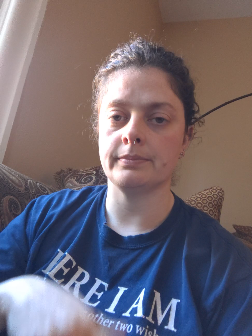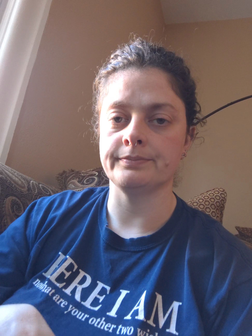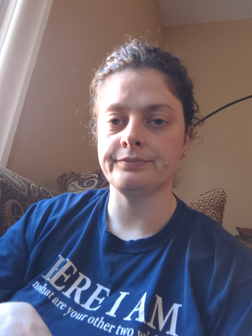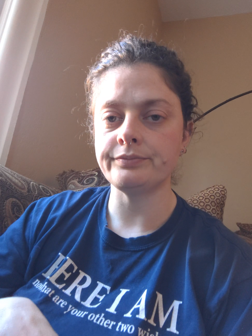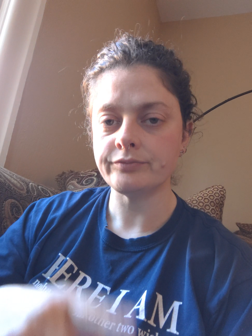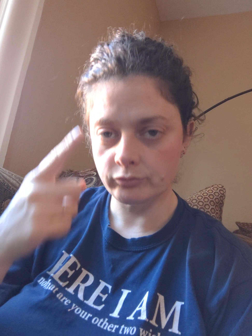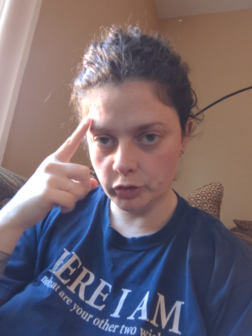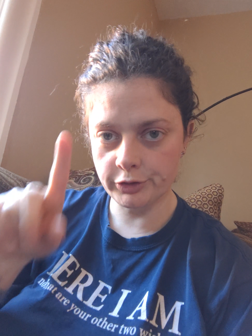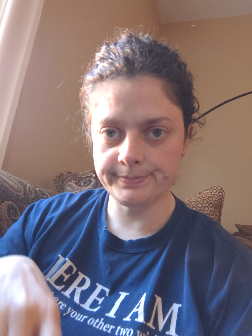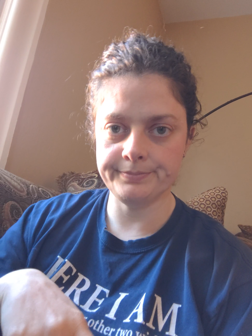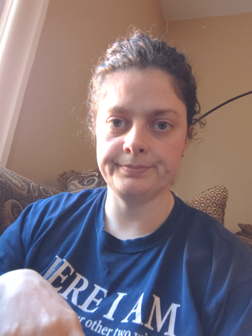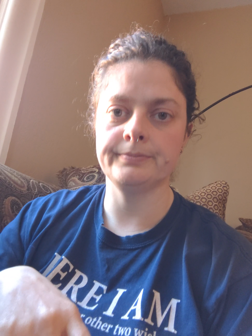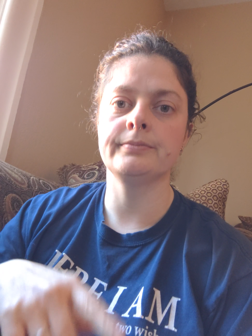for